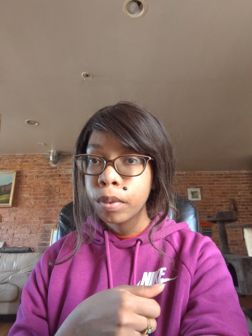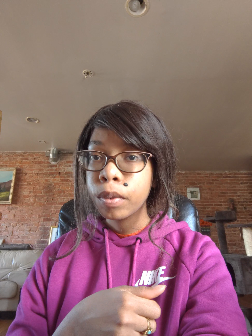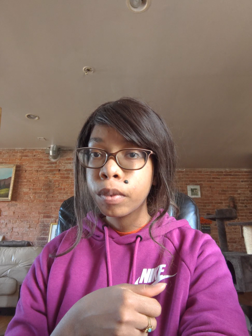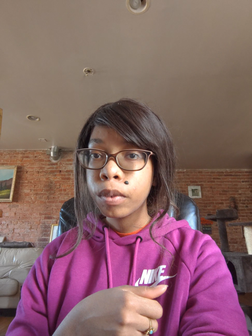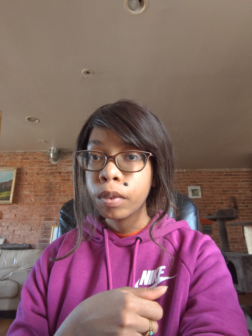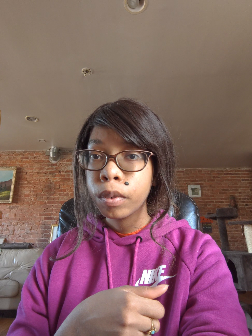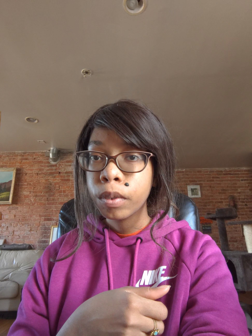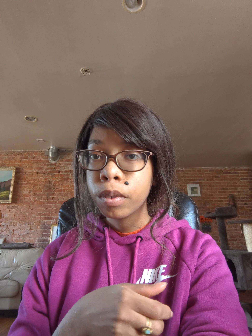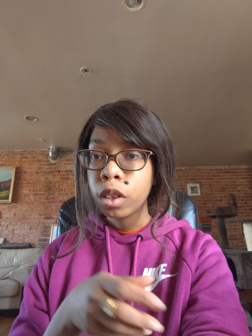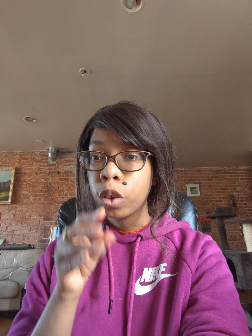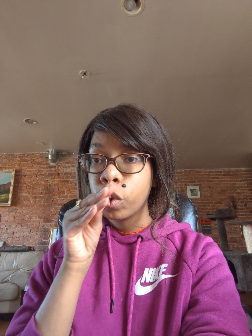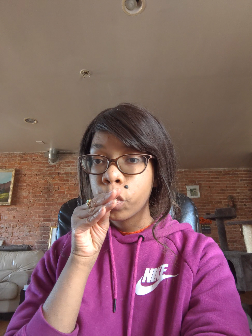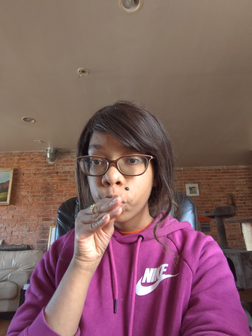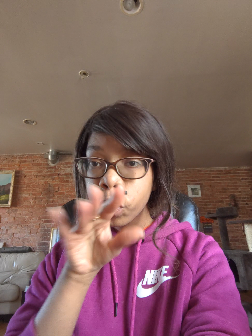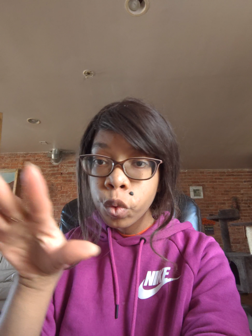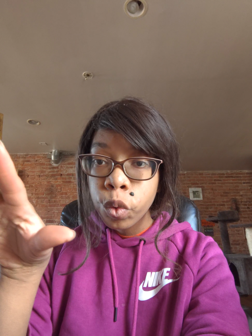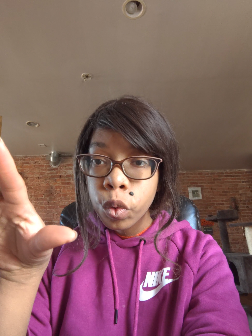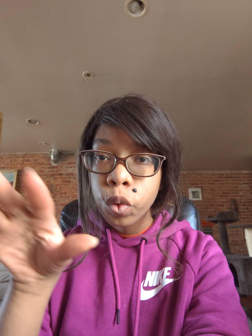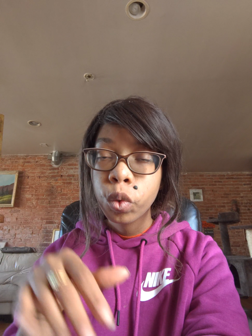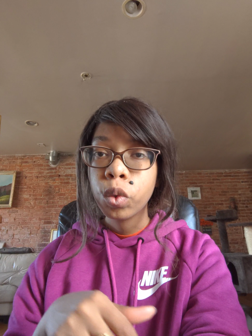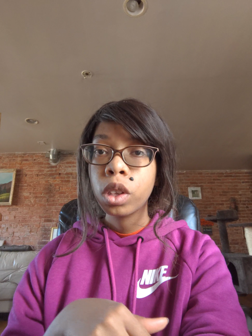blow